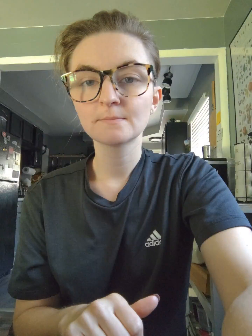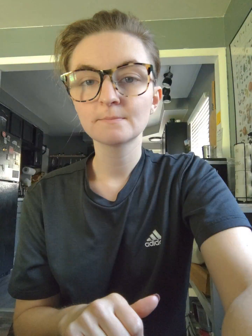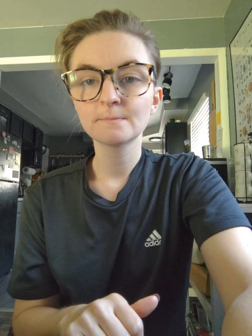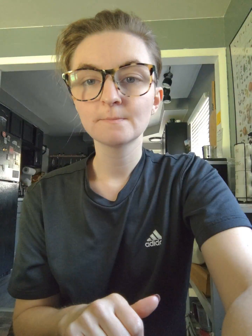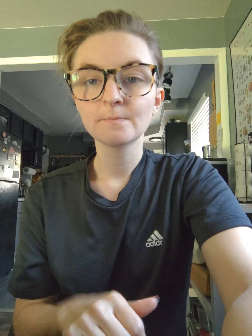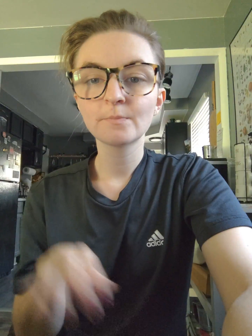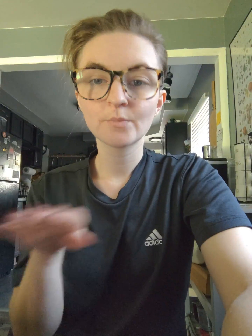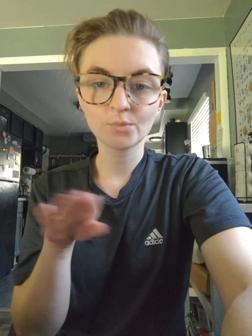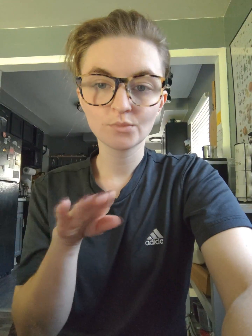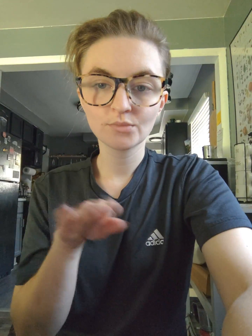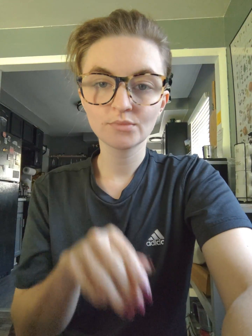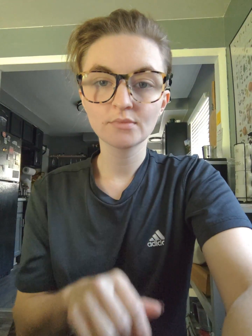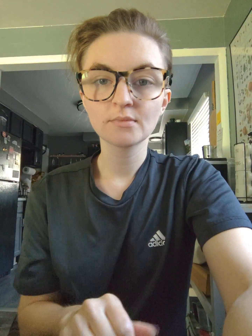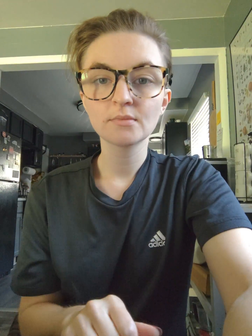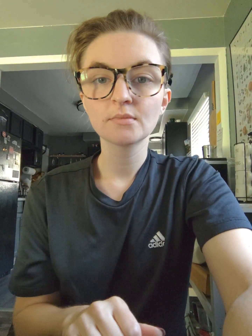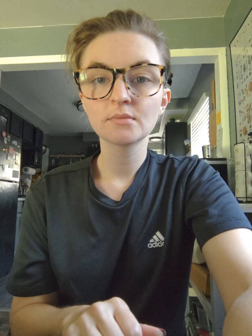boots